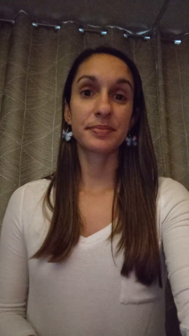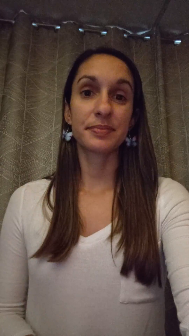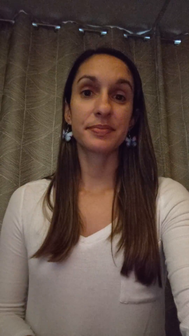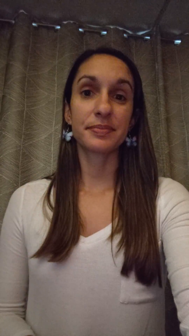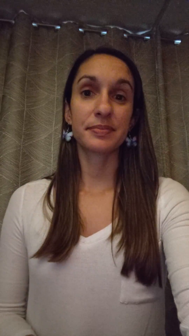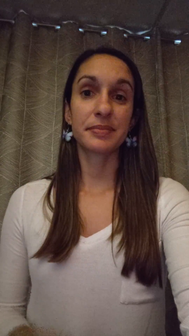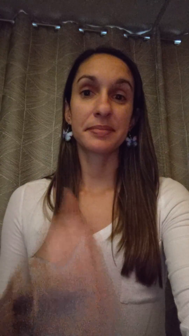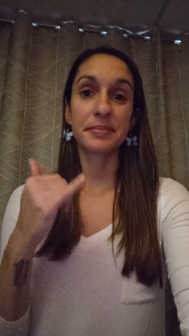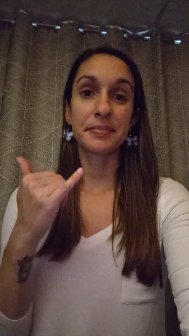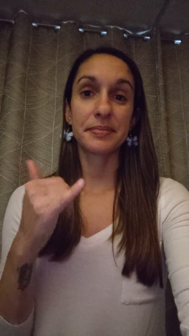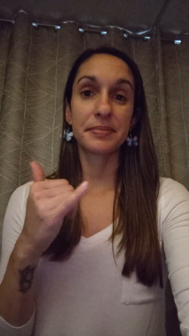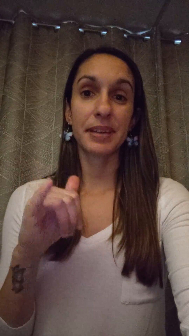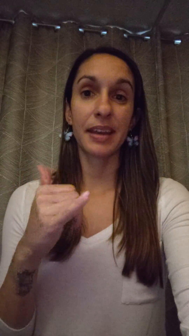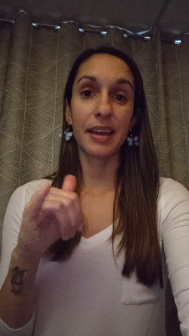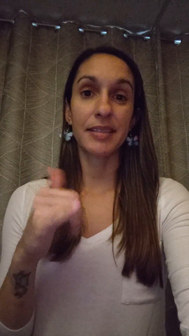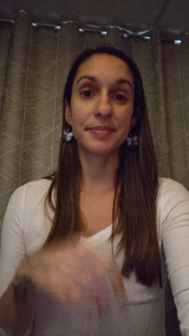play